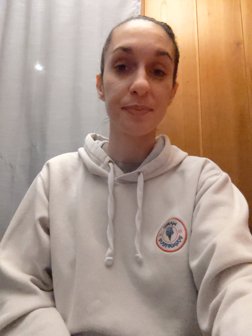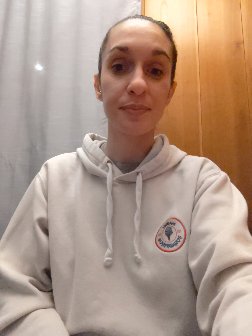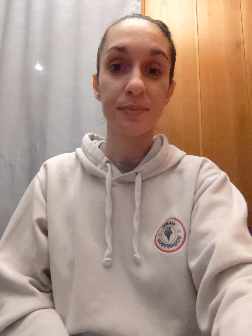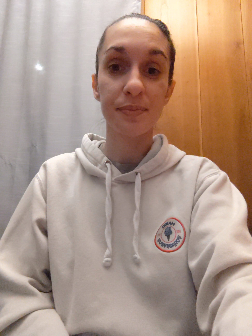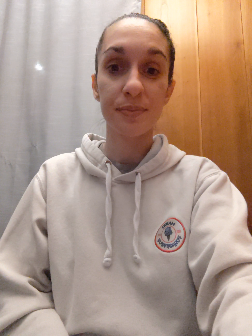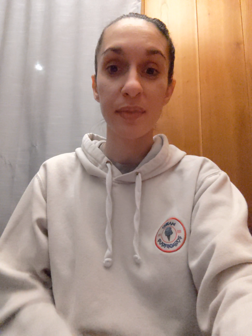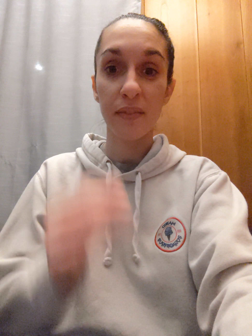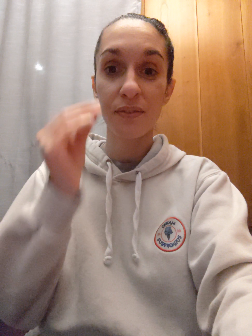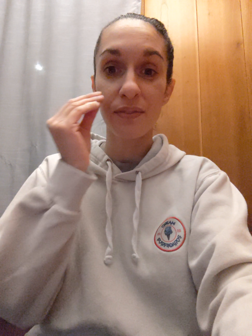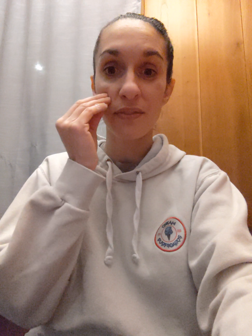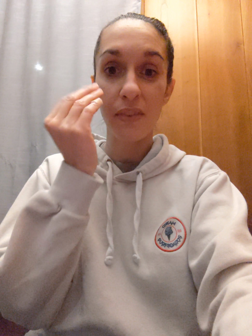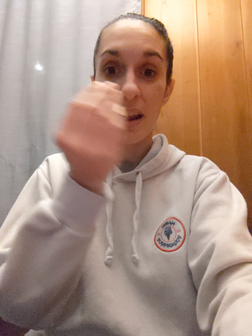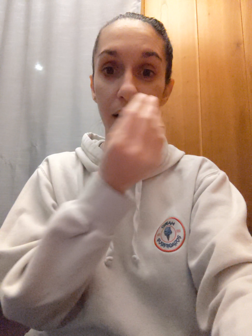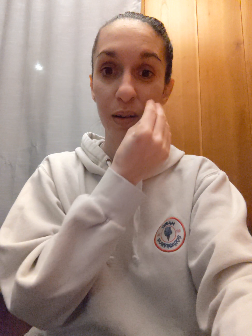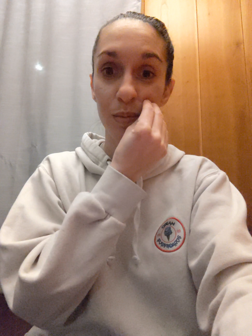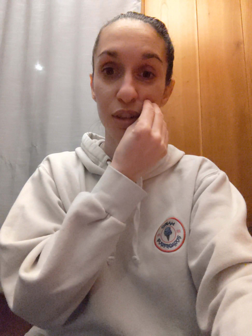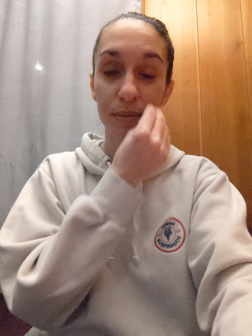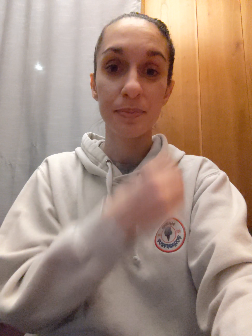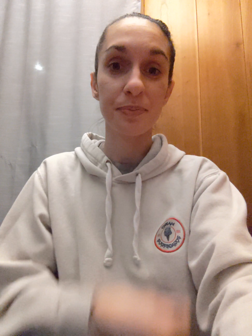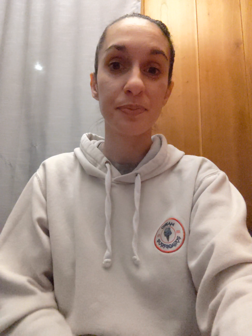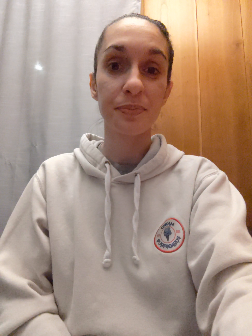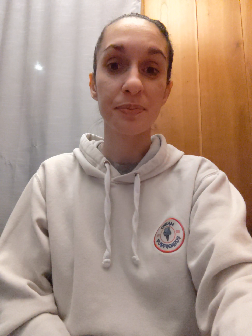flower